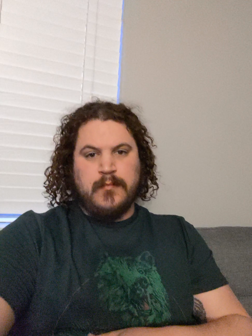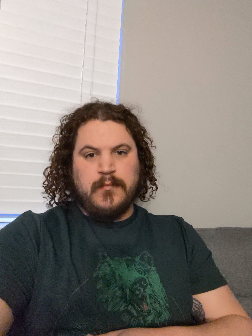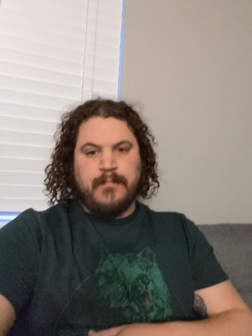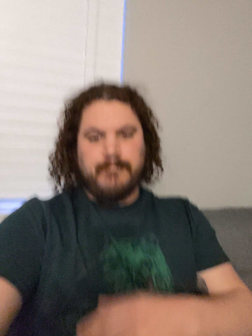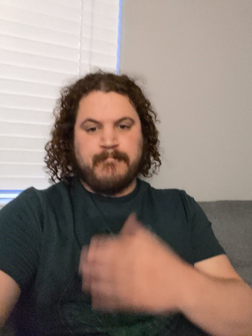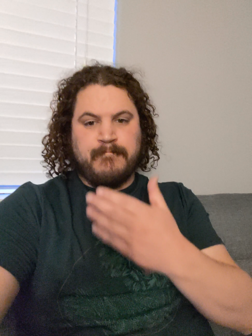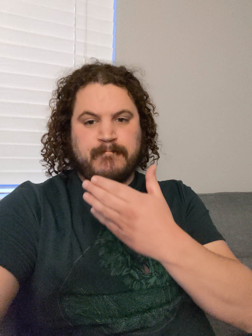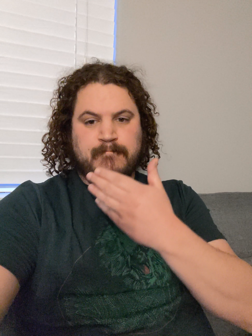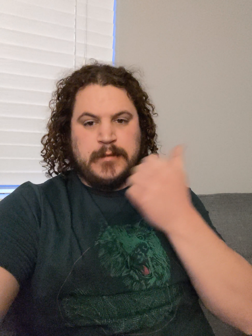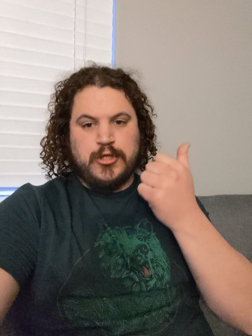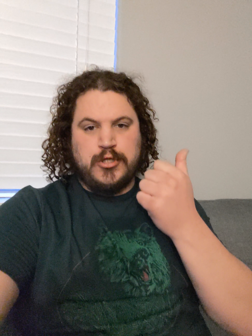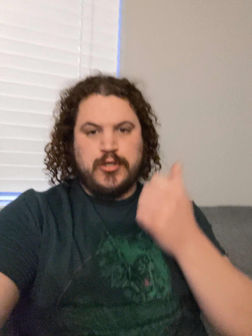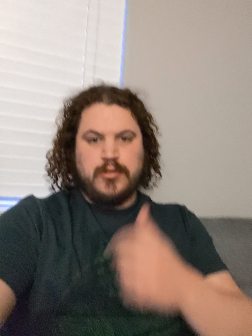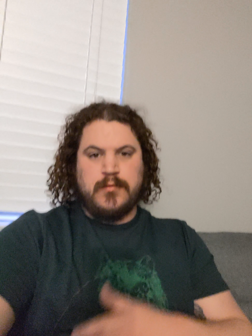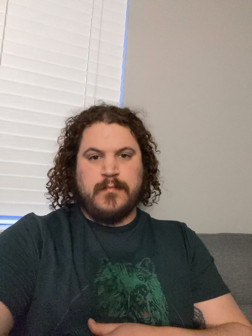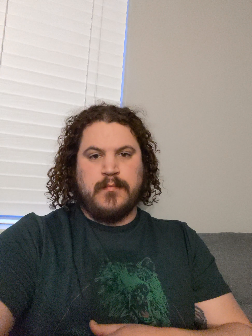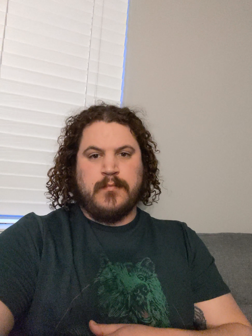better